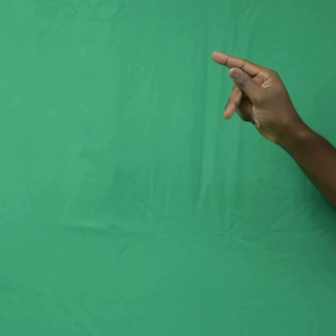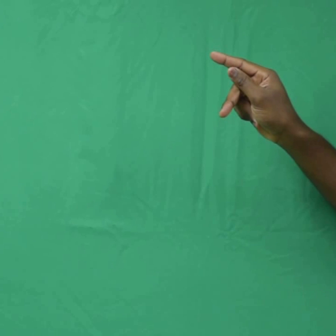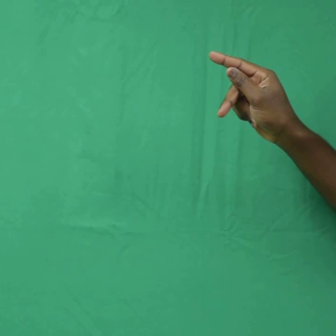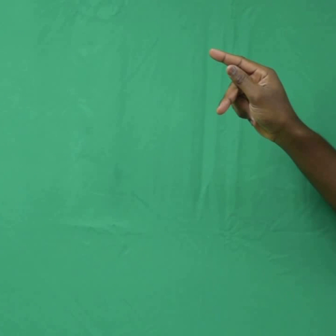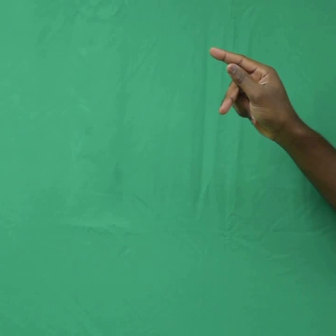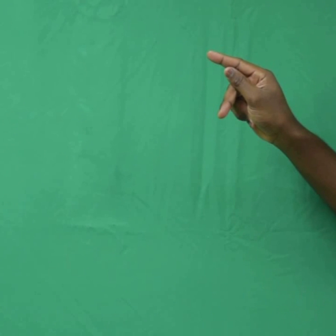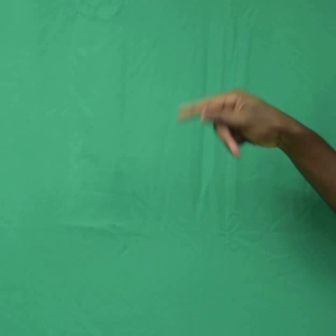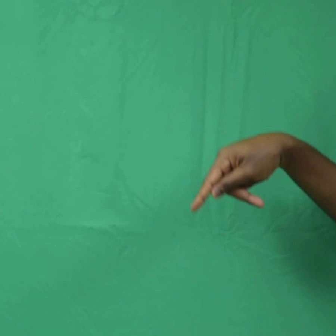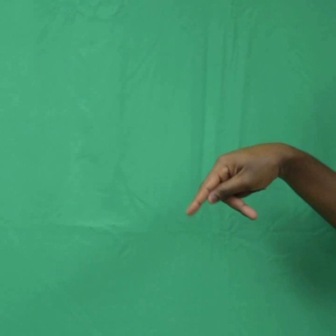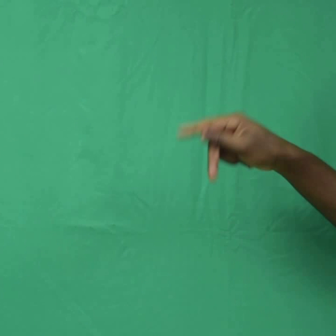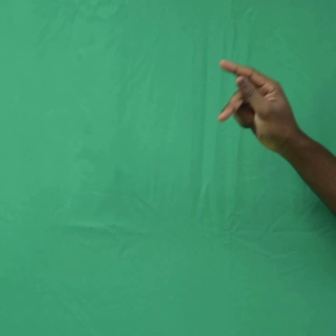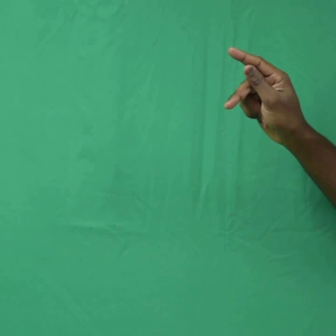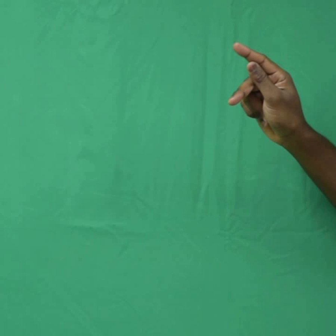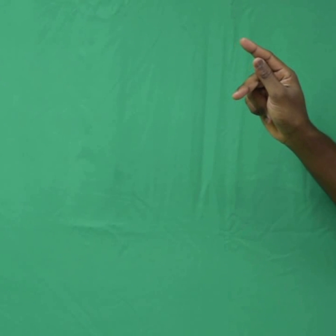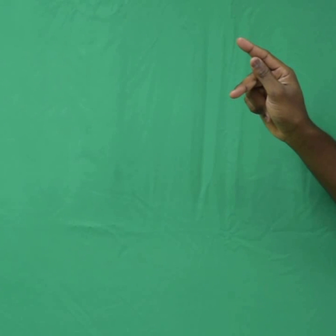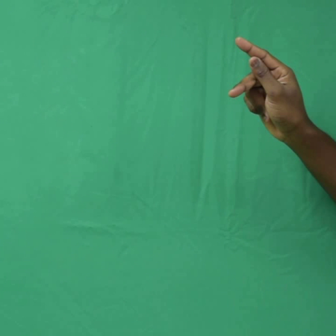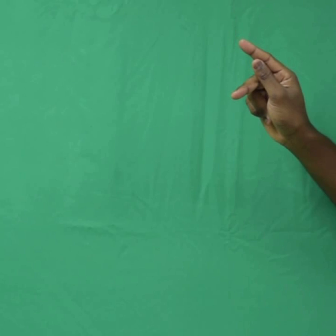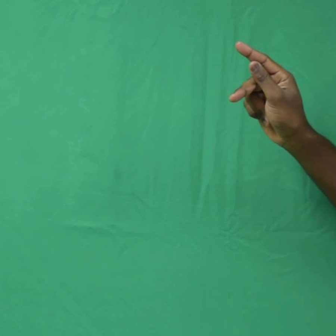K